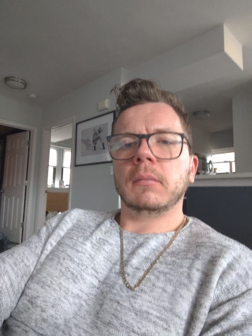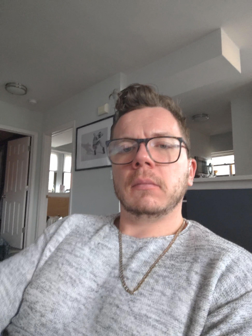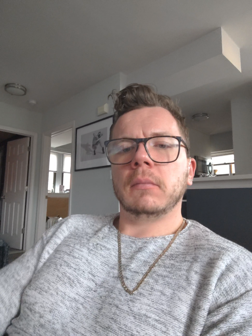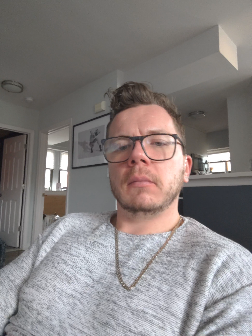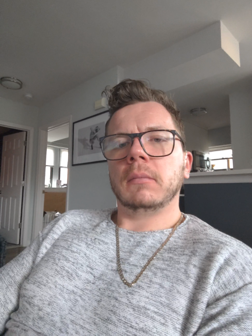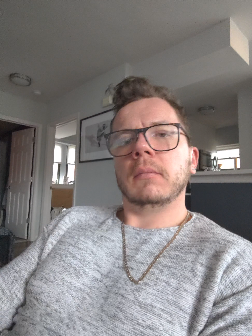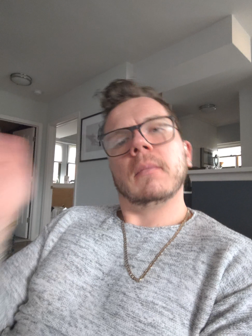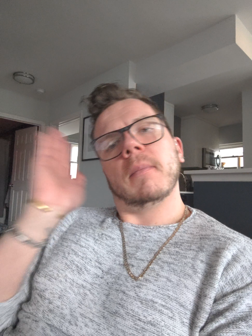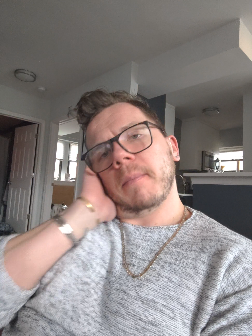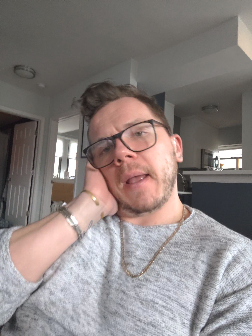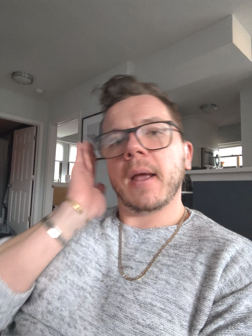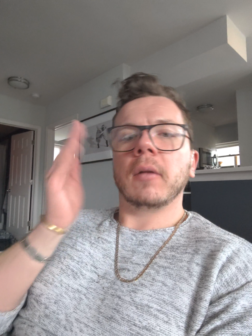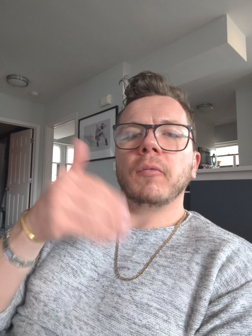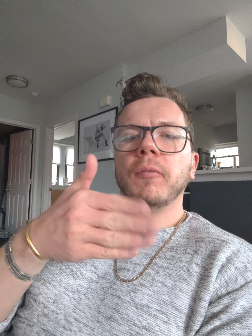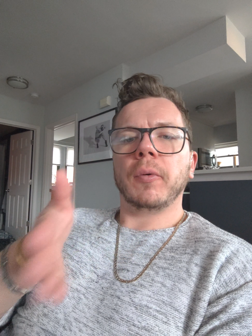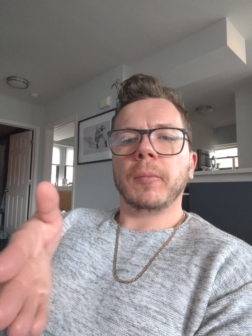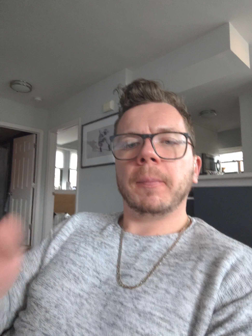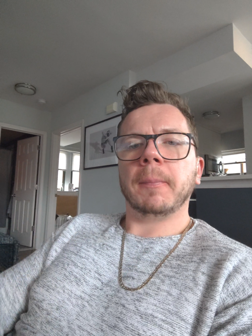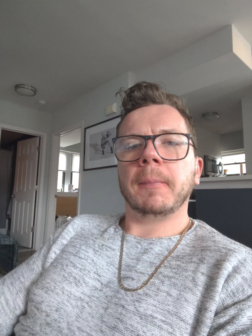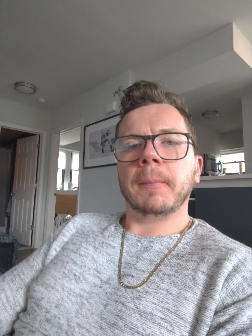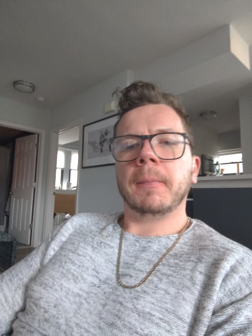bedroom